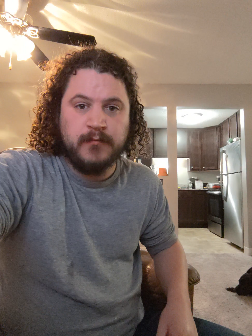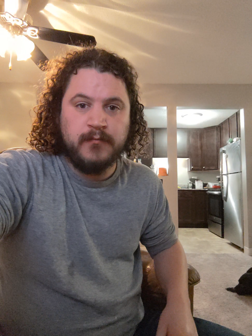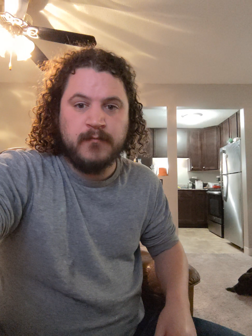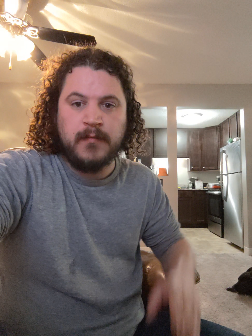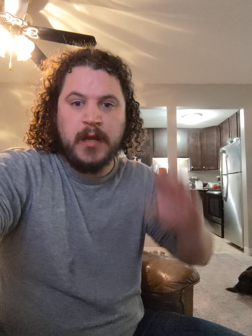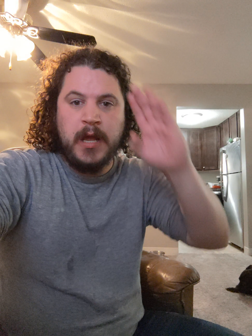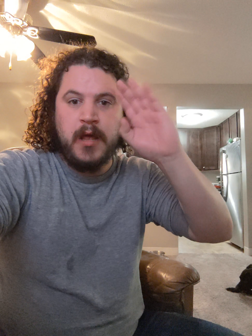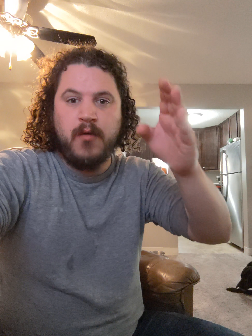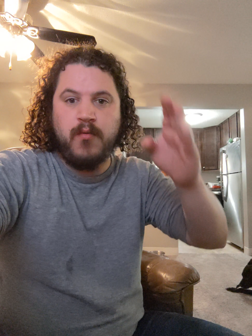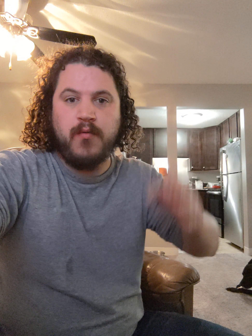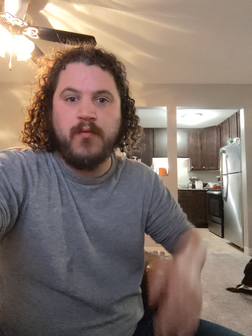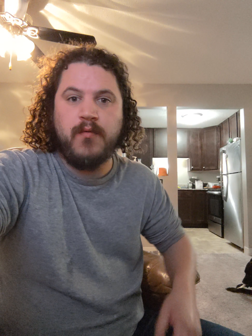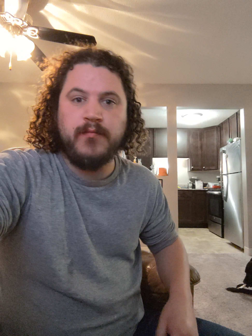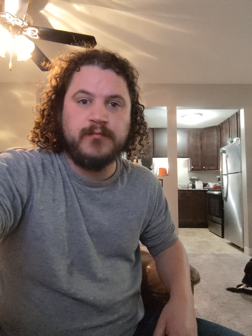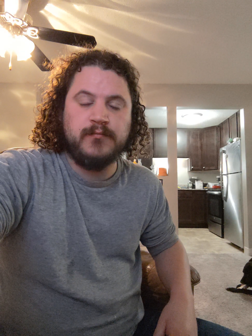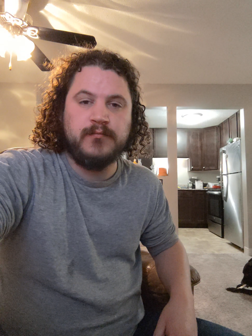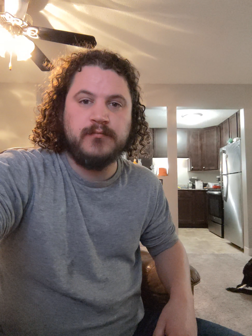hello